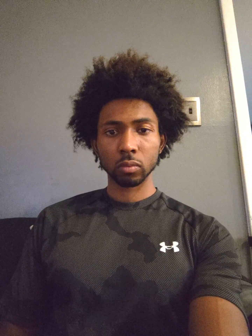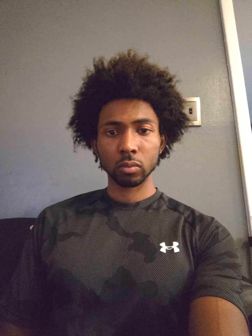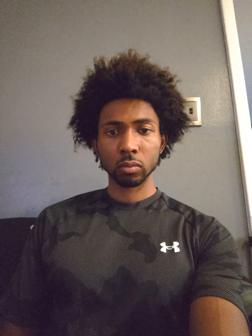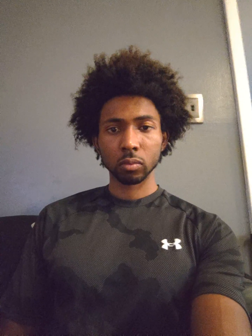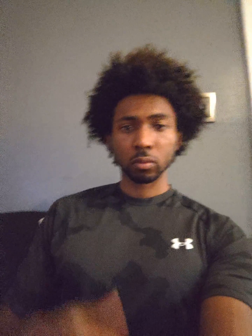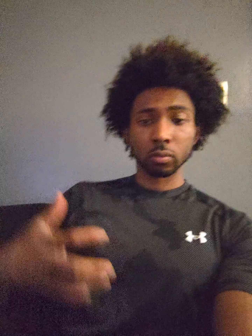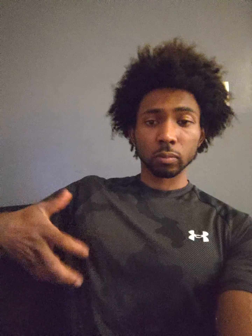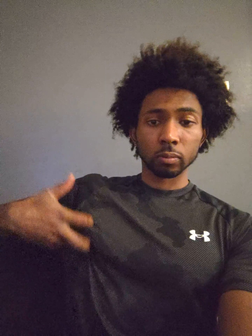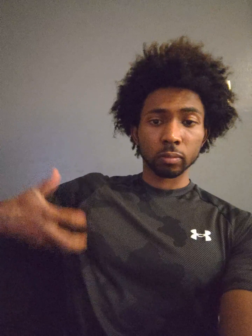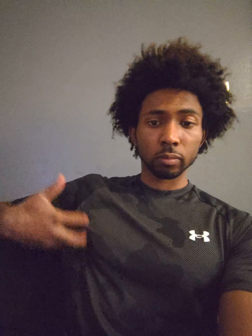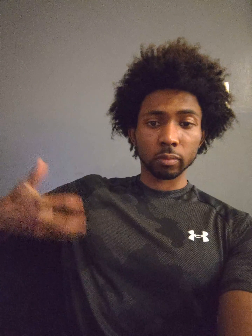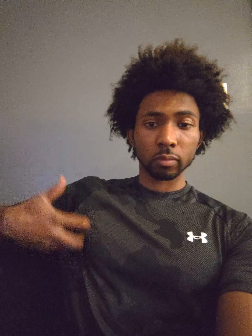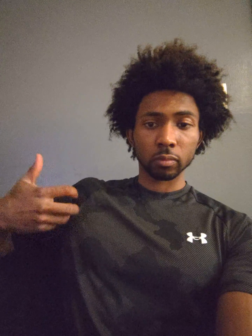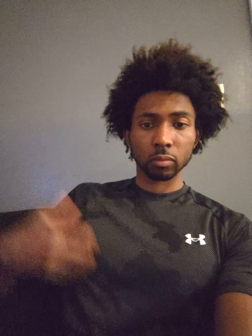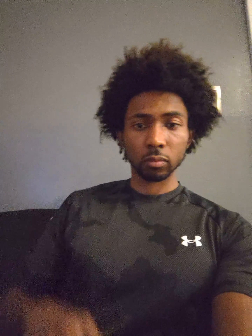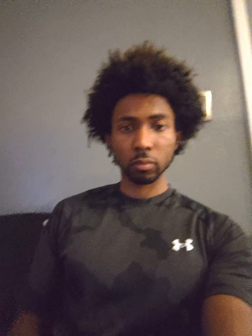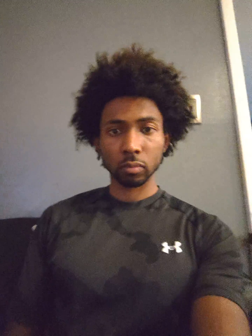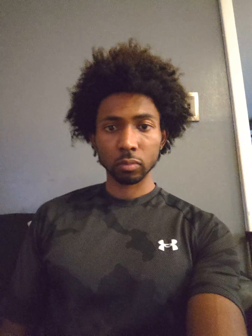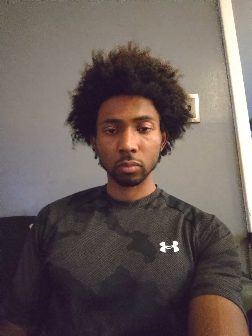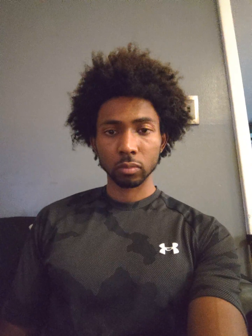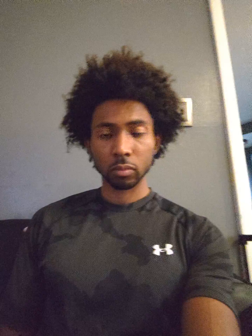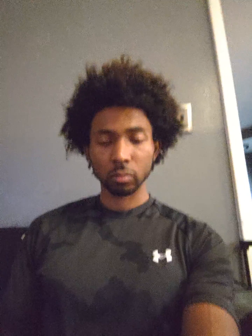monkey